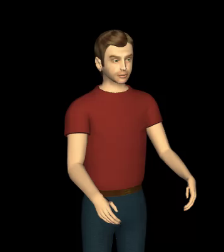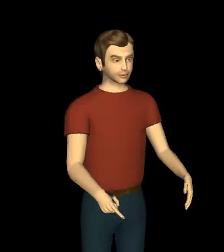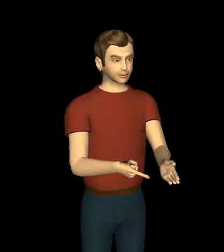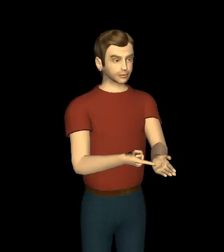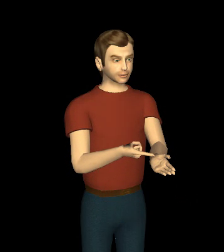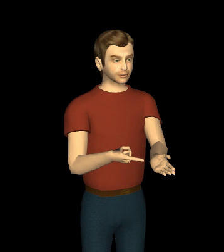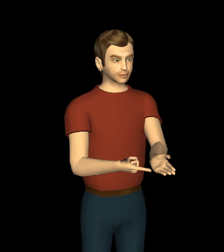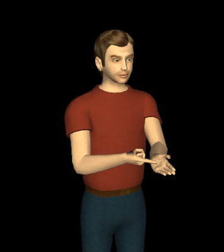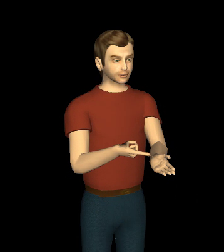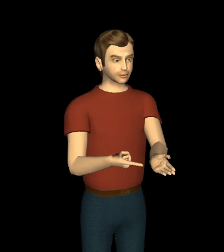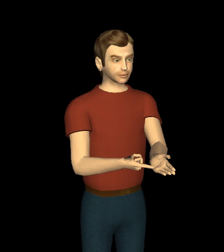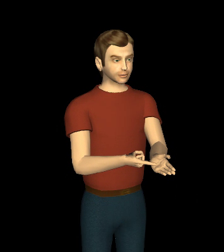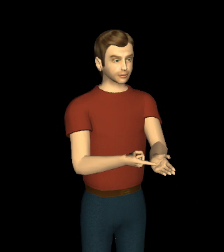يكرر